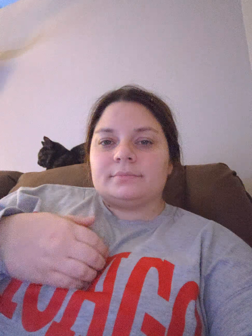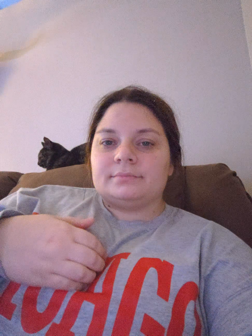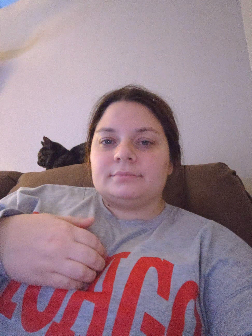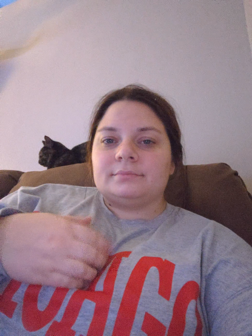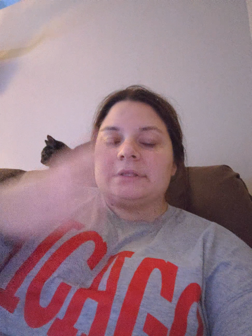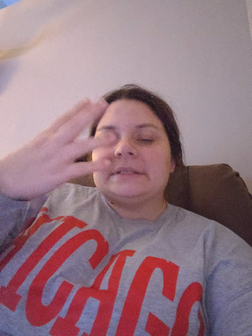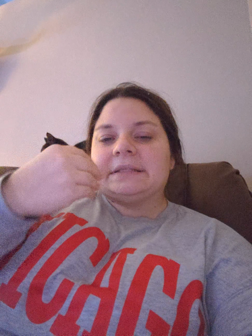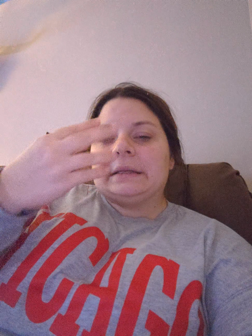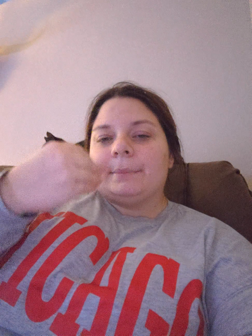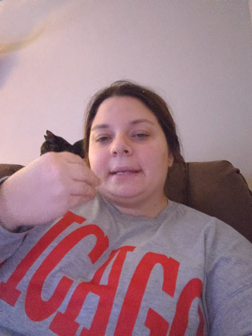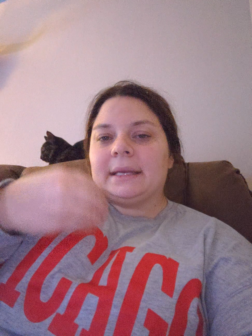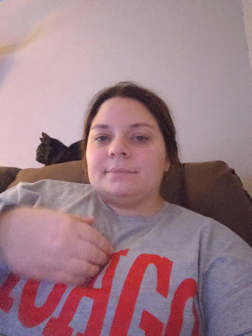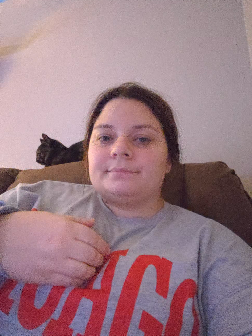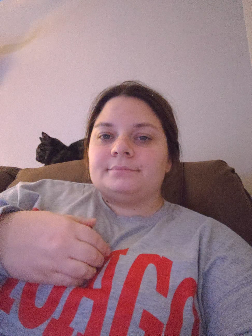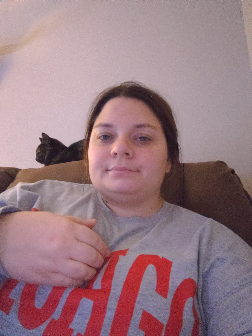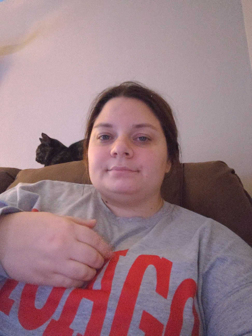sleepy